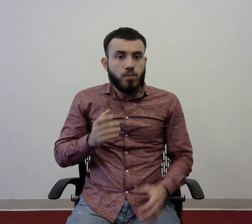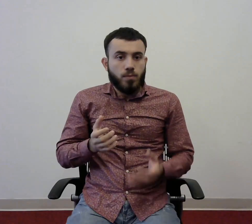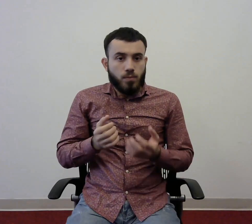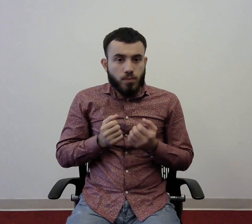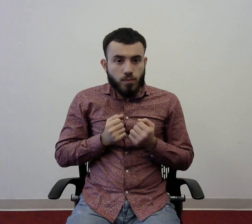almaq